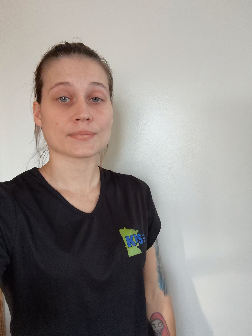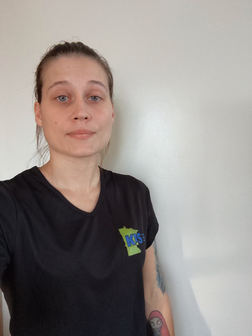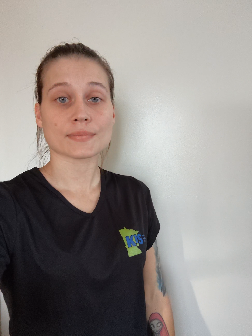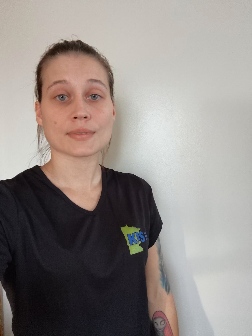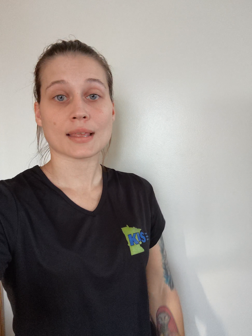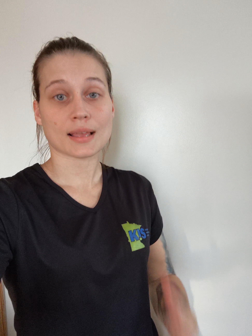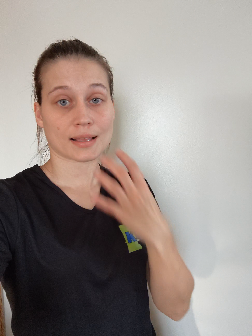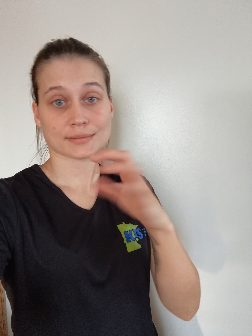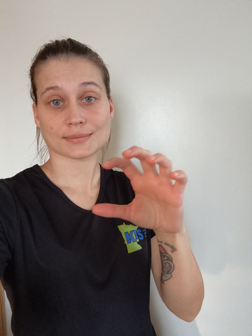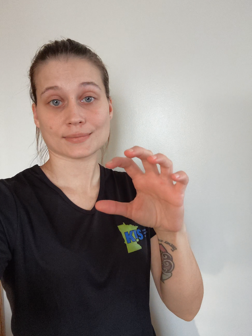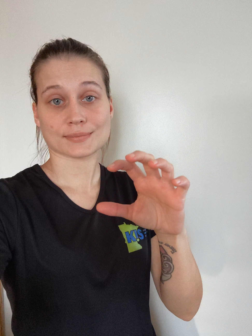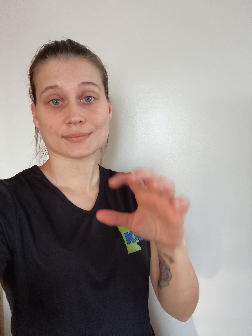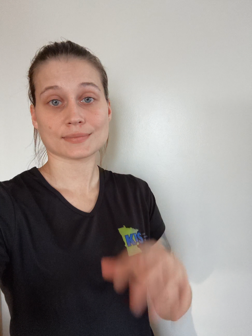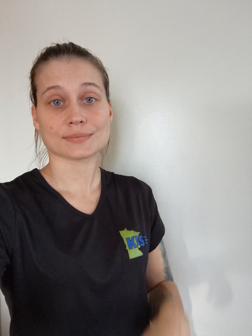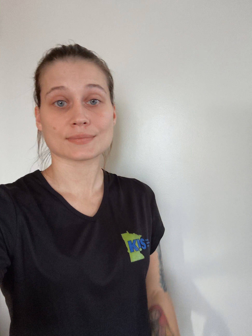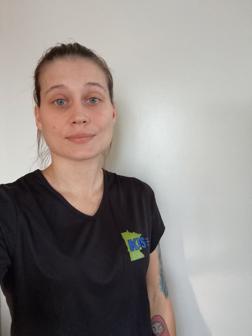hot